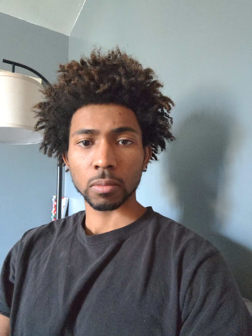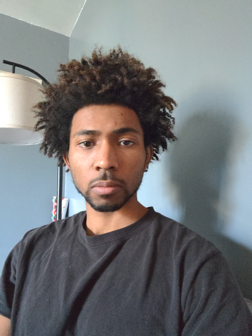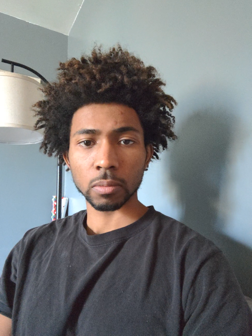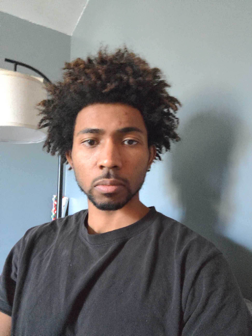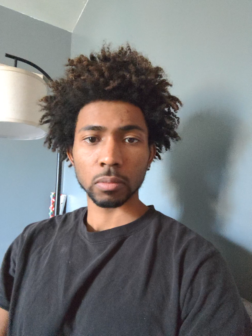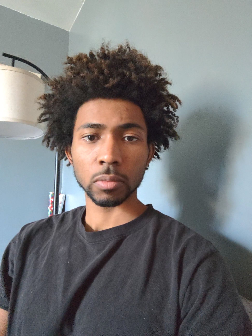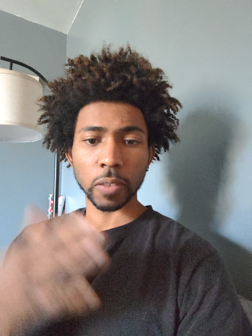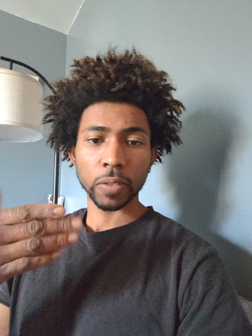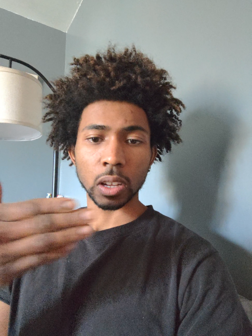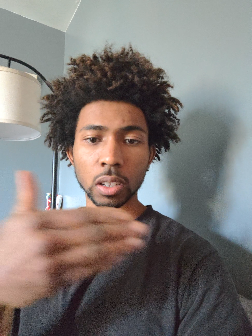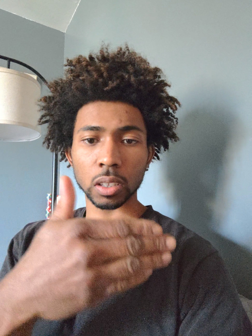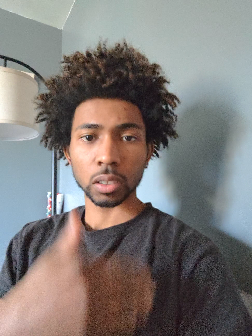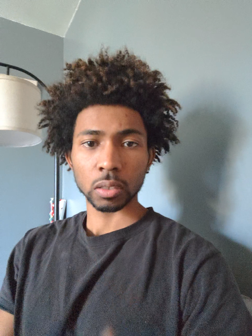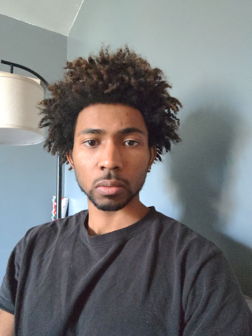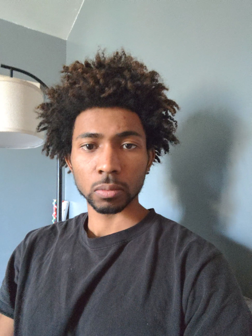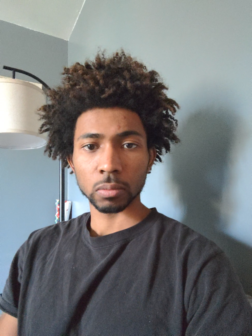fish